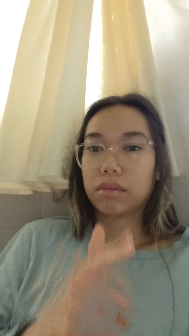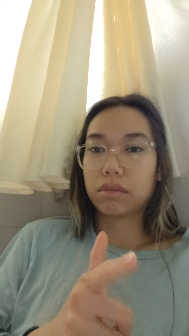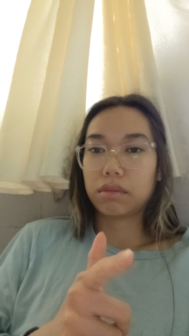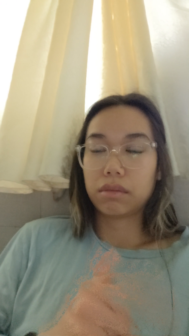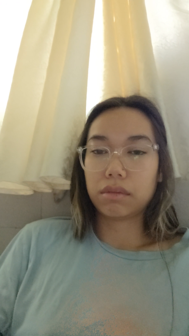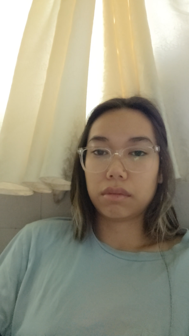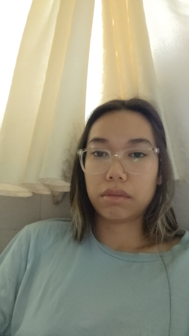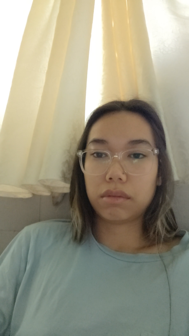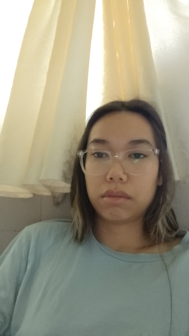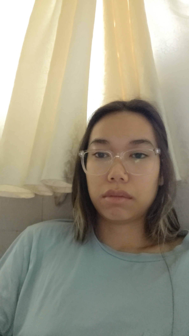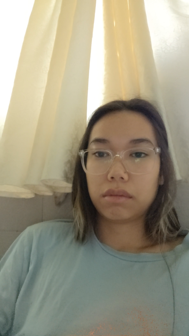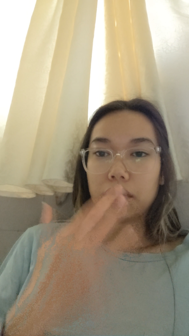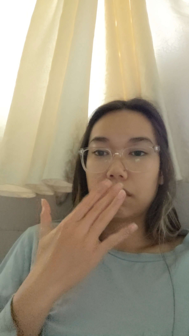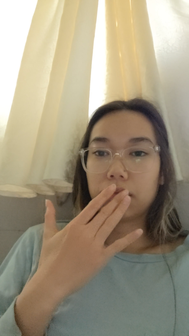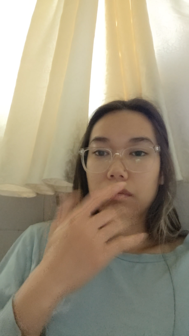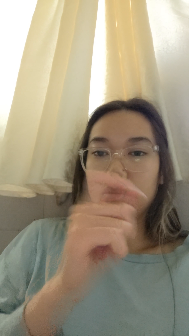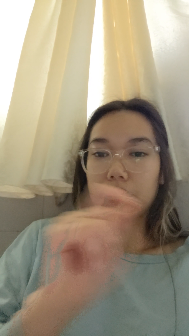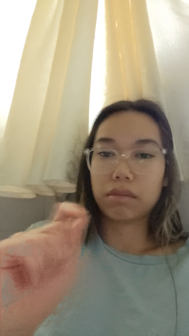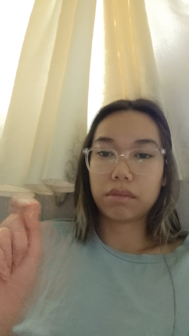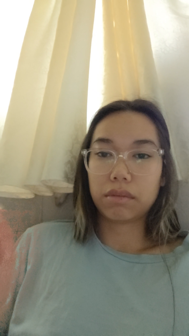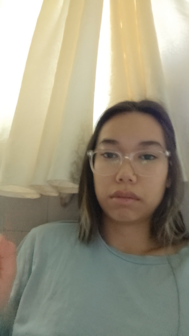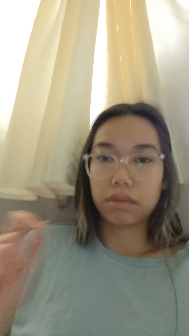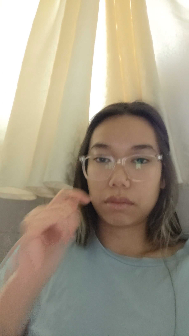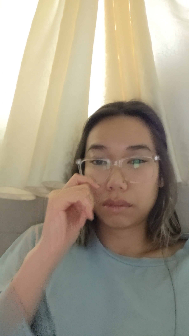crayon